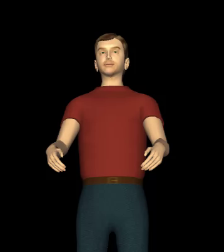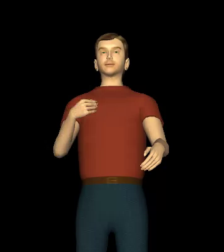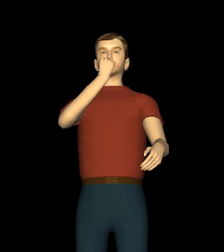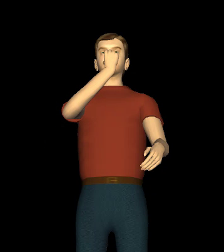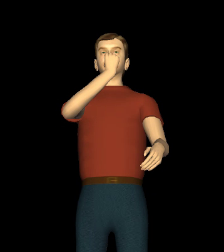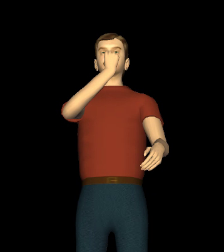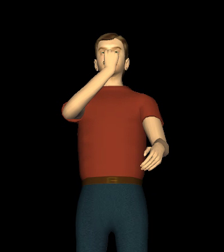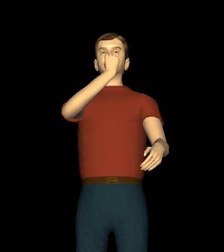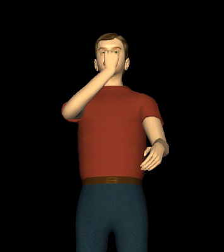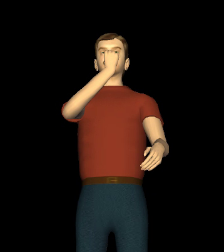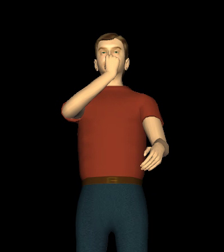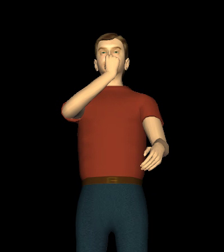وجبة